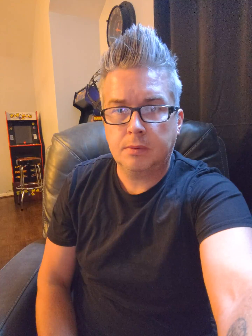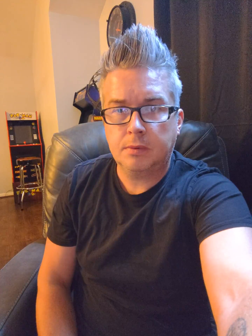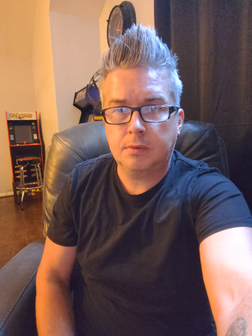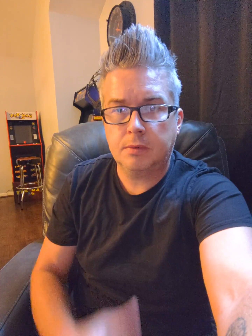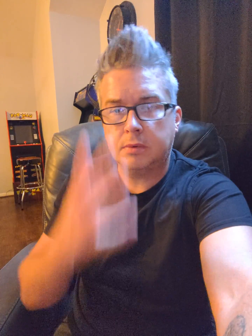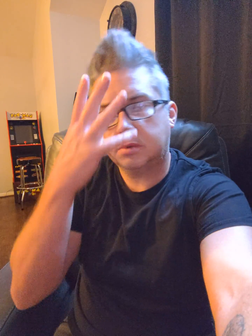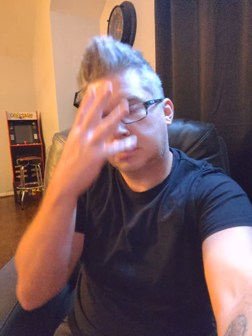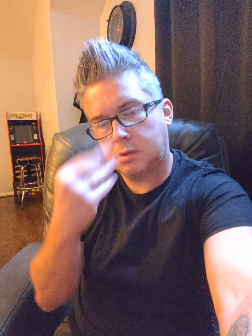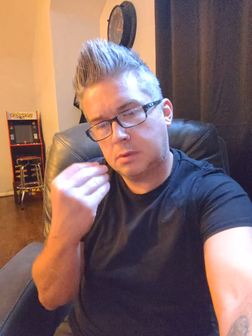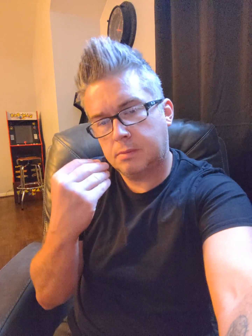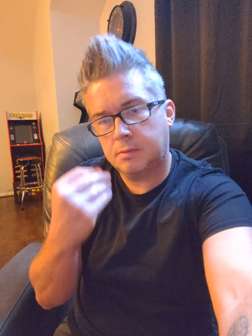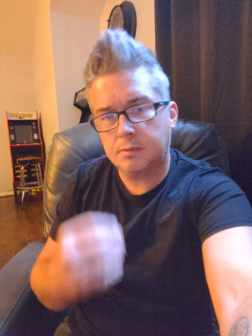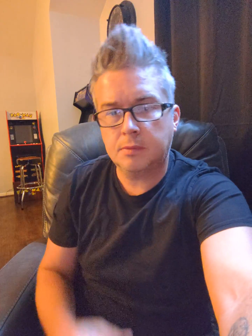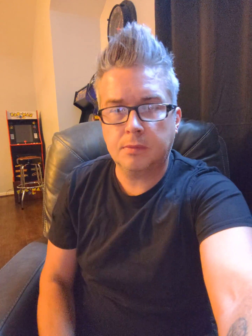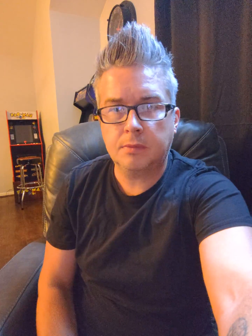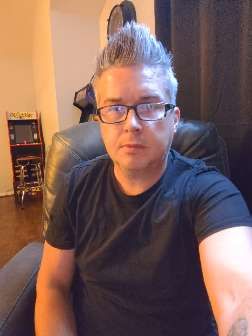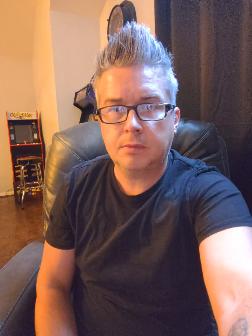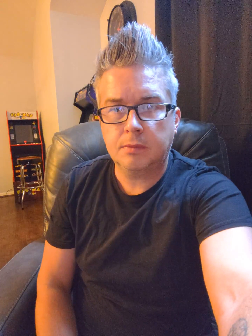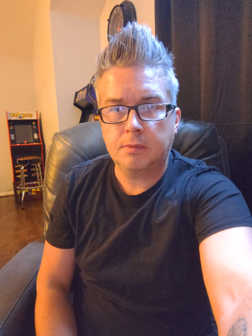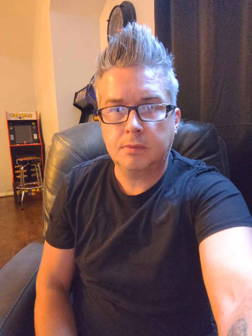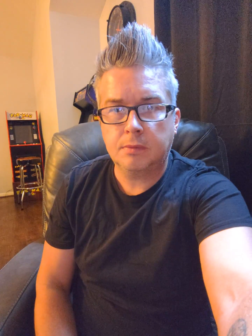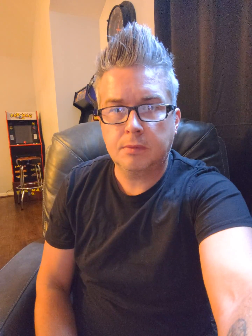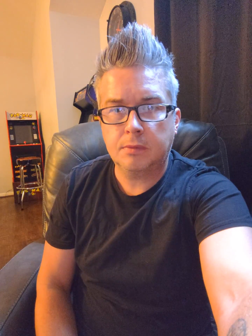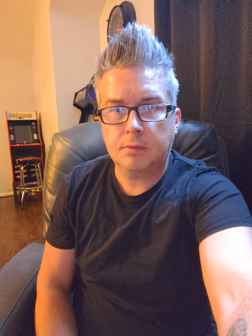asleep